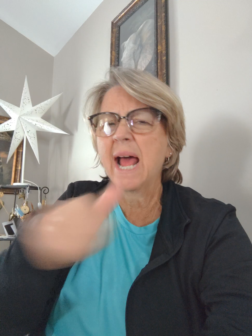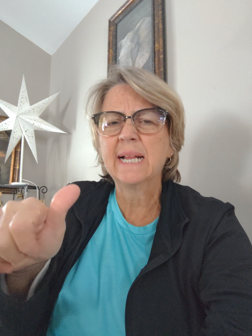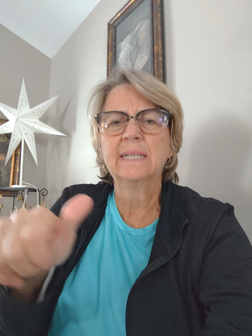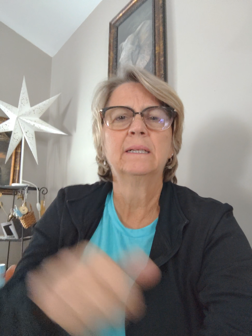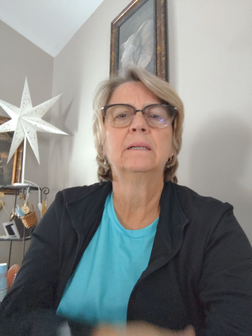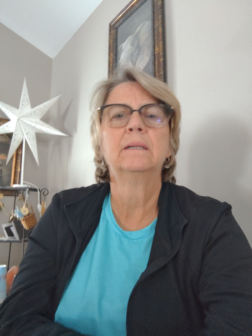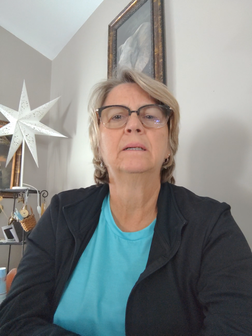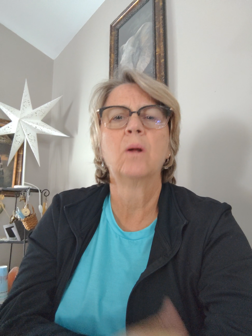any